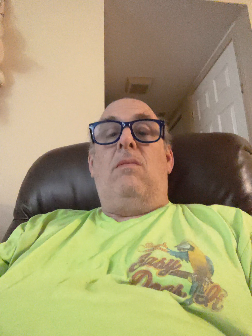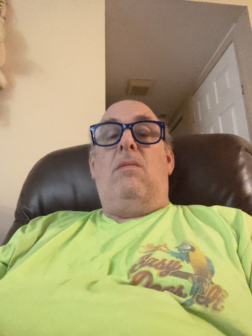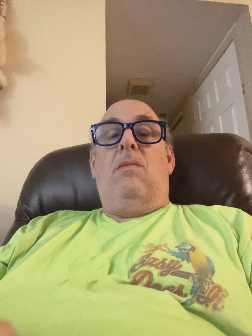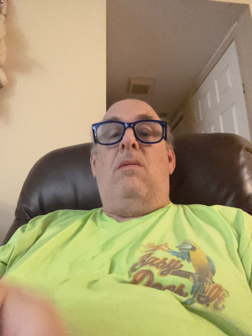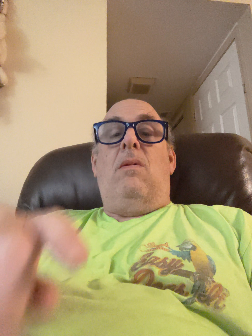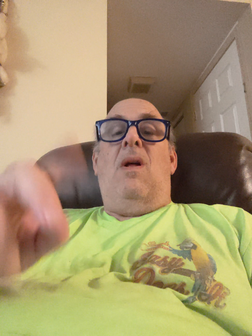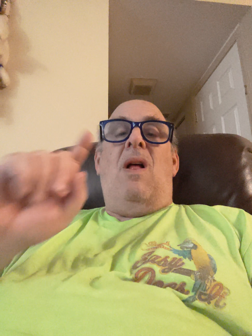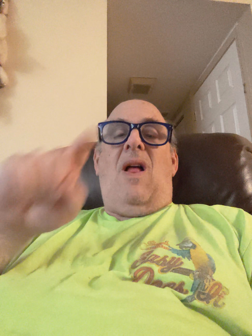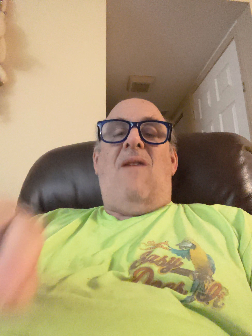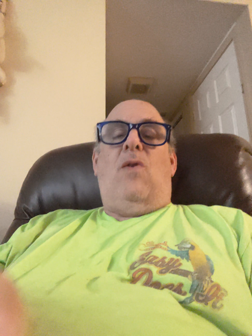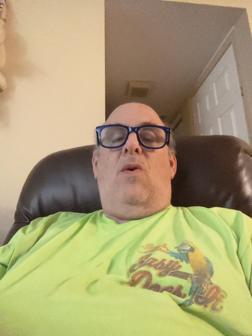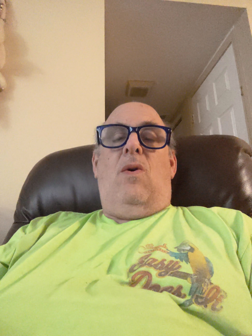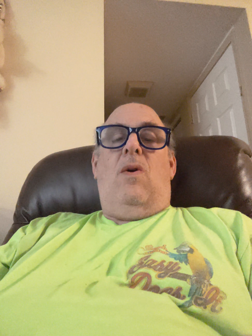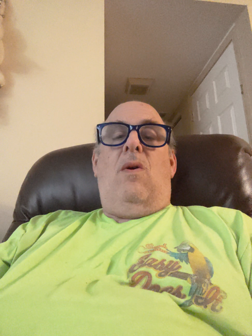have to